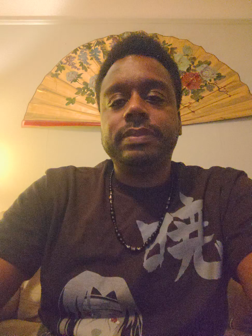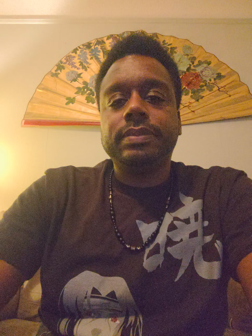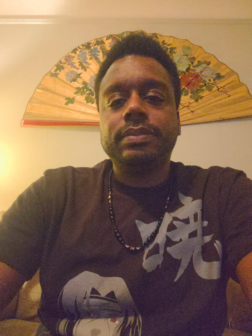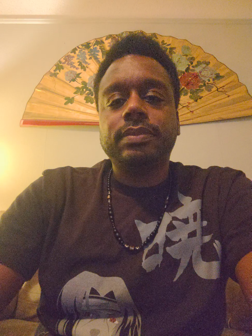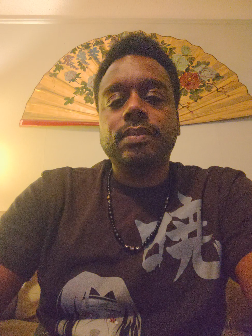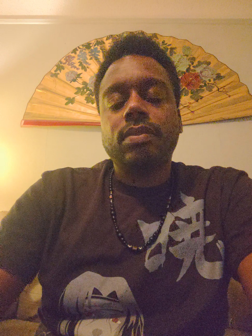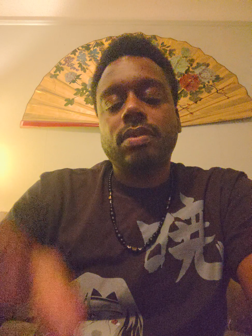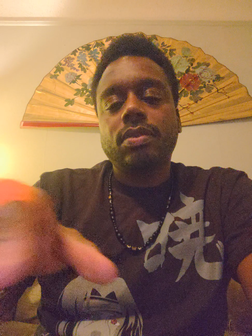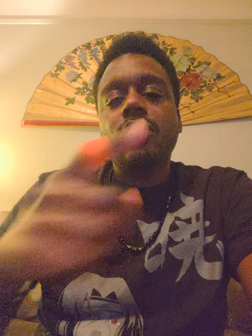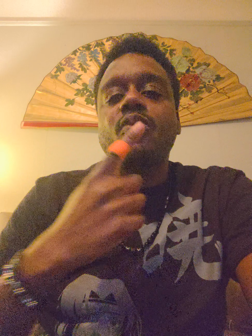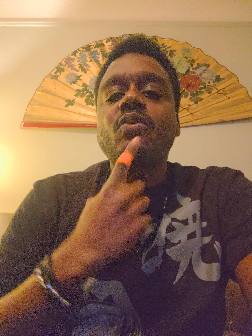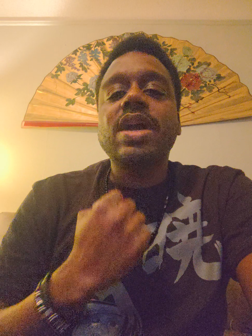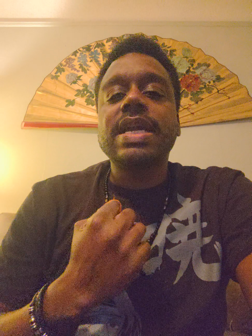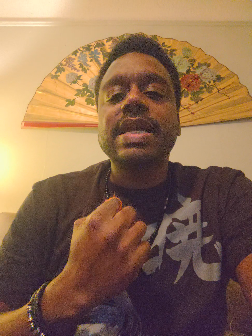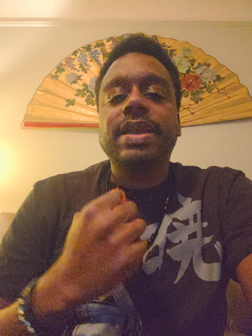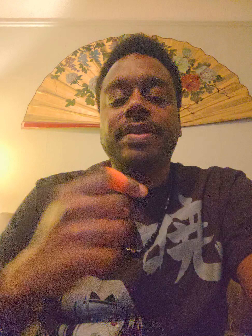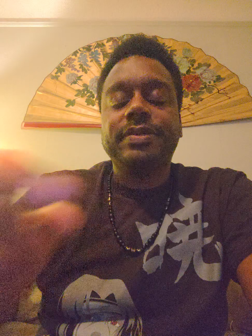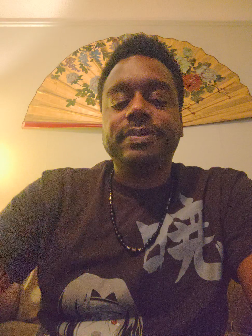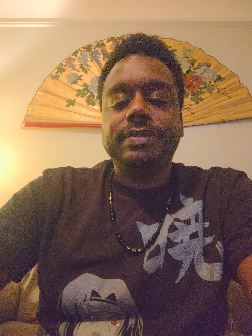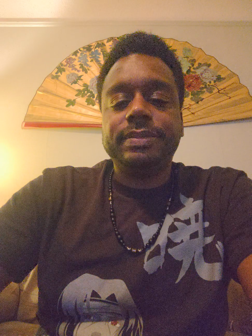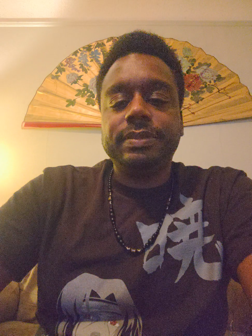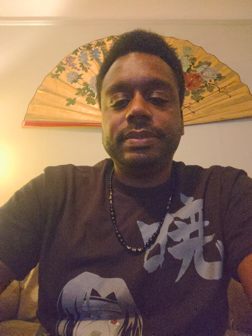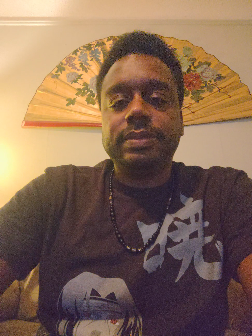red